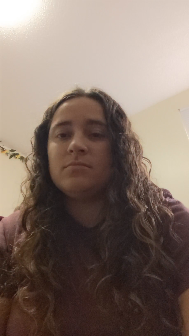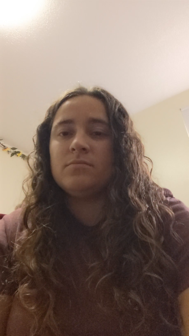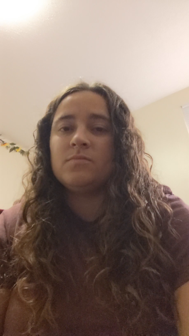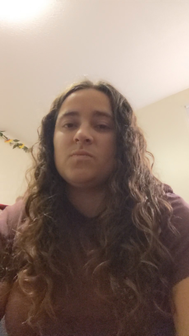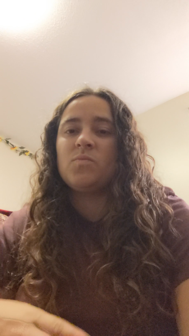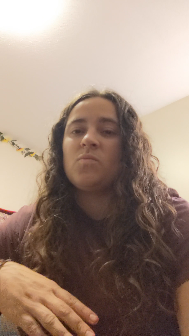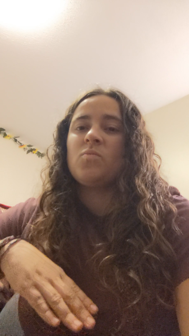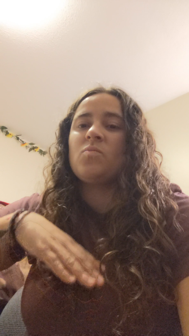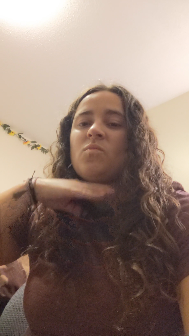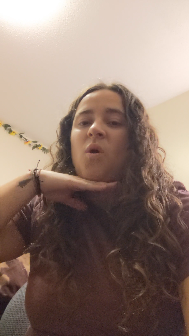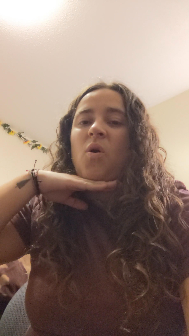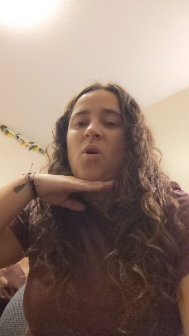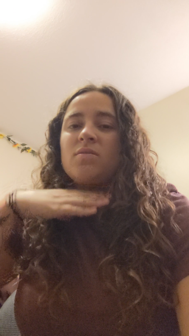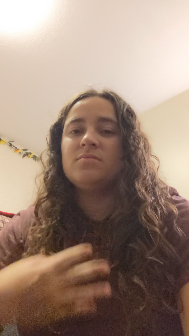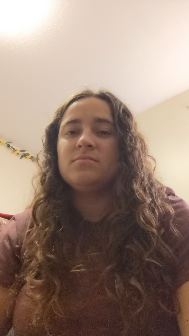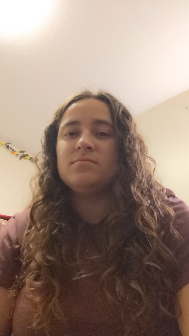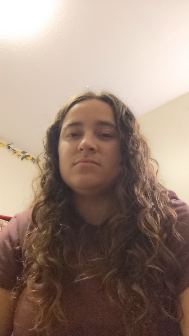full